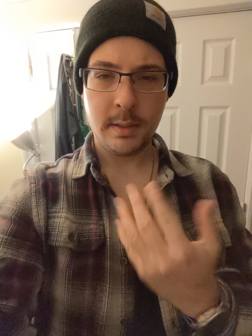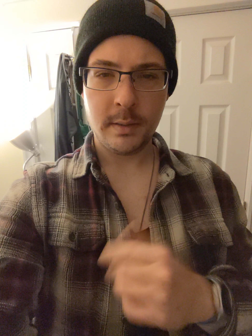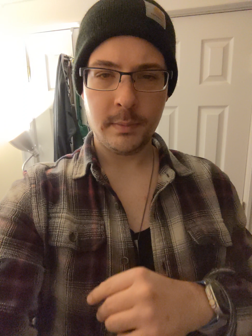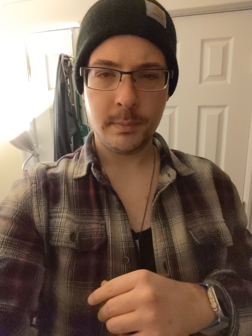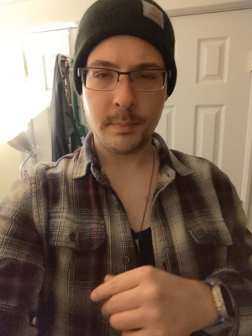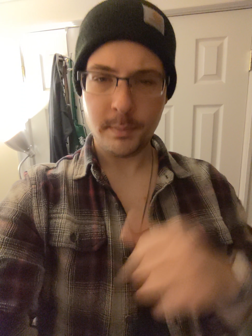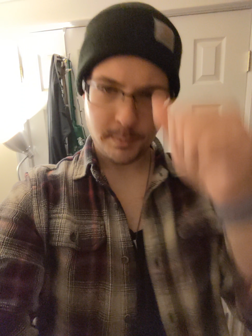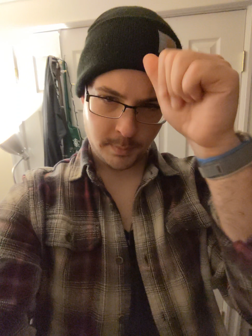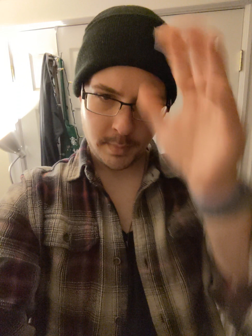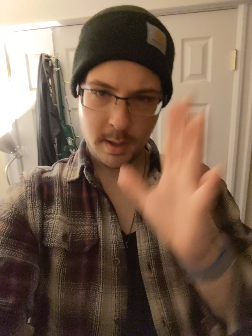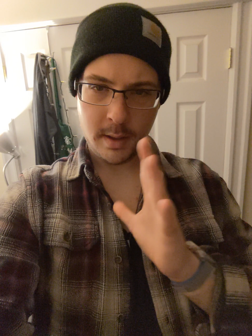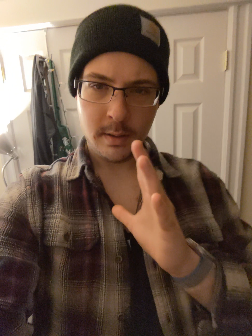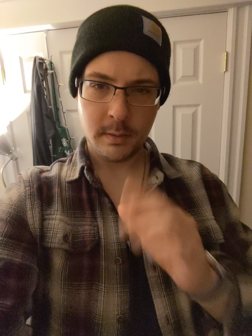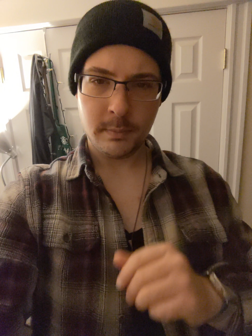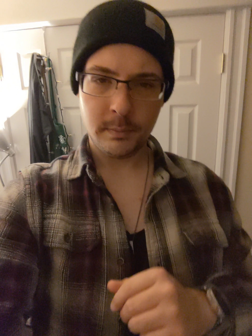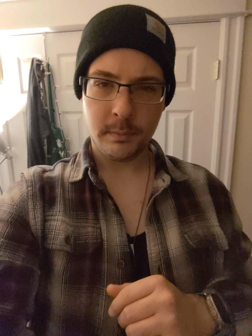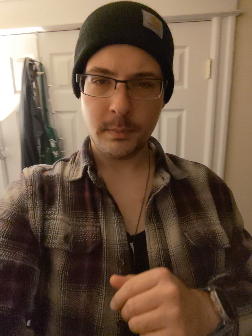man